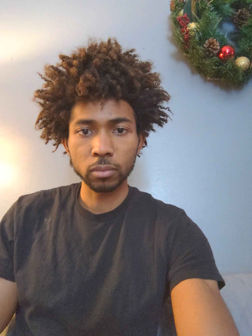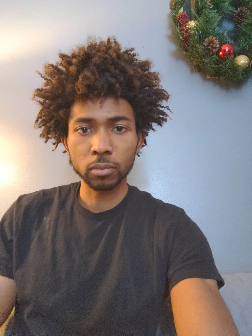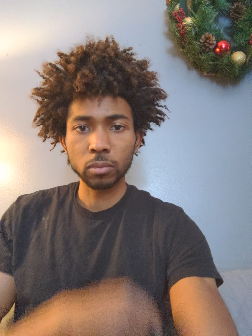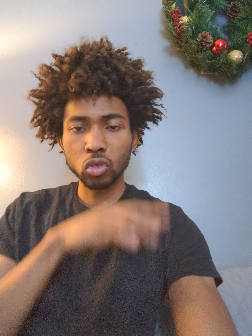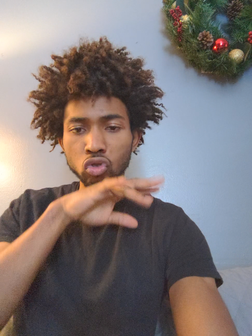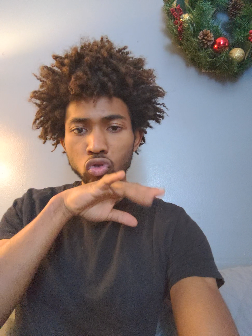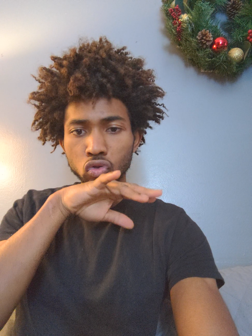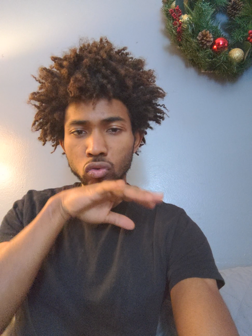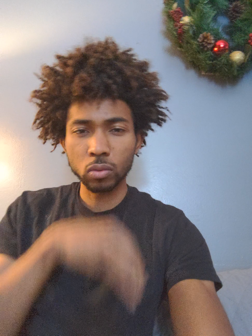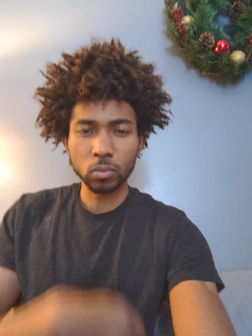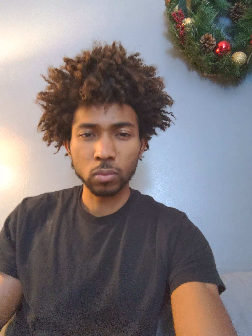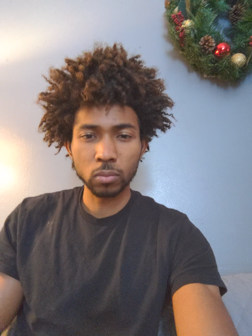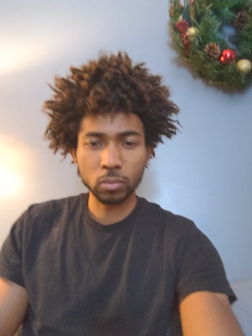dirty